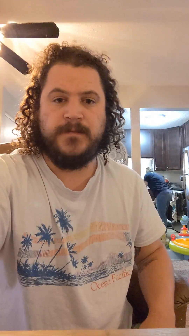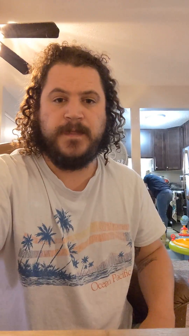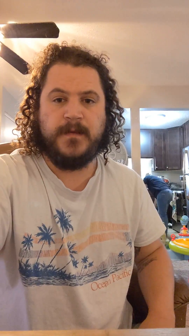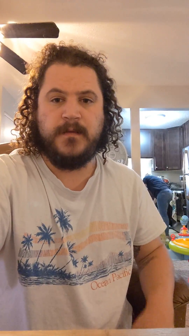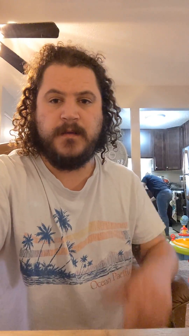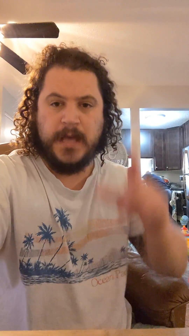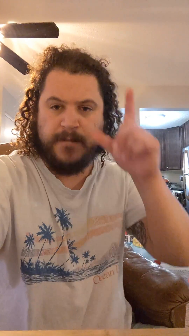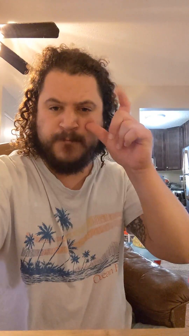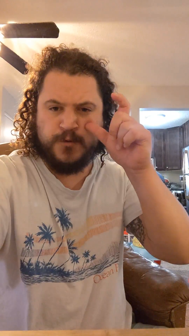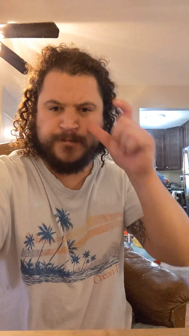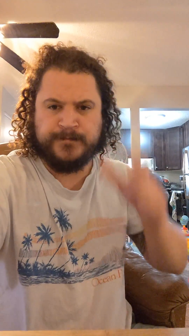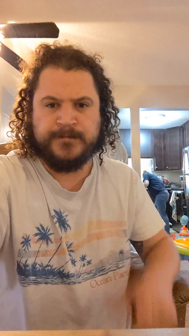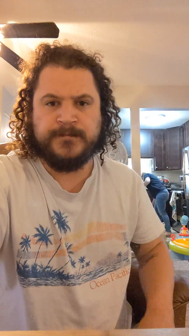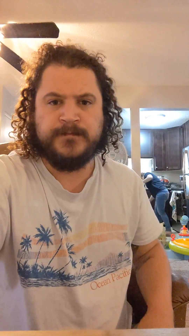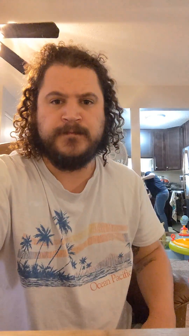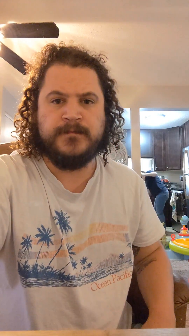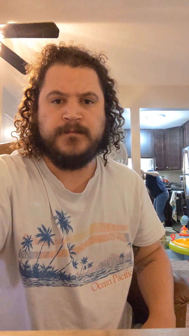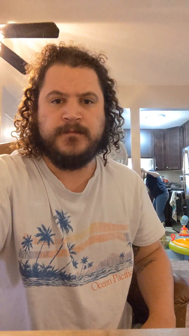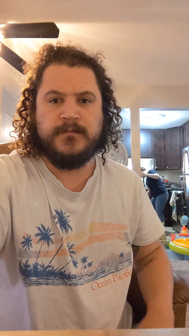camera